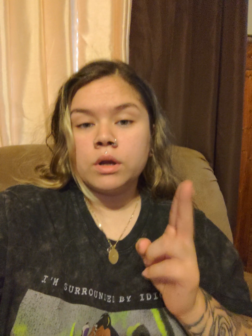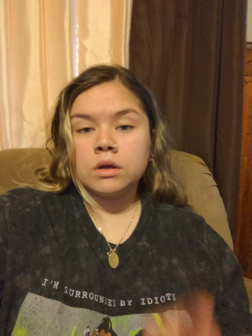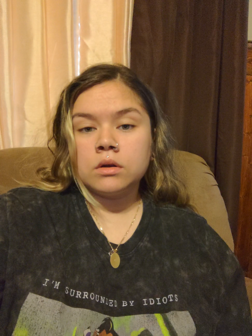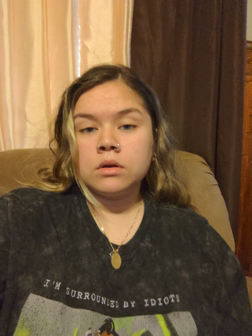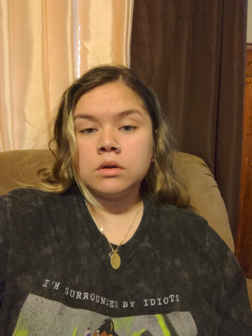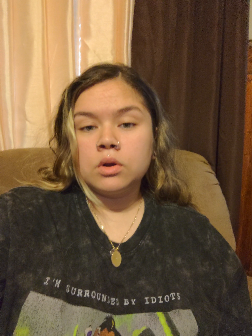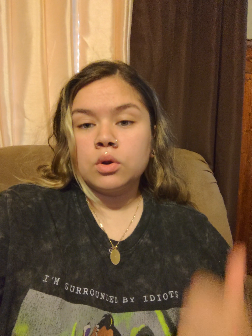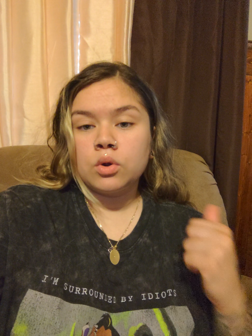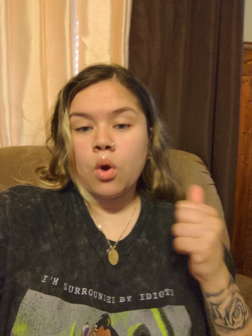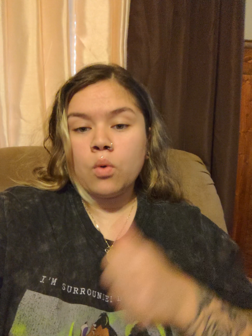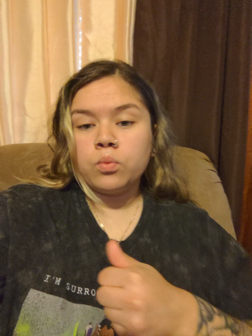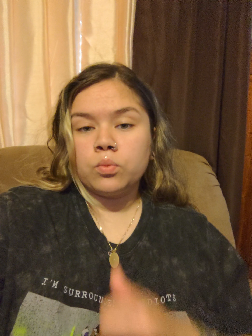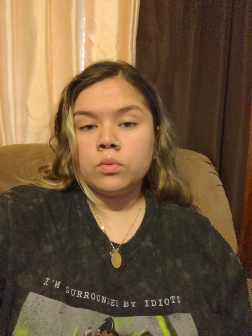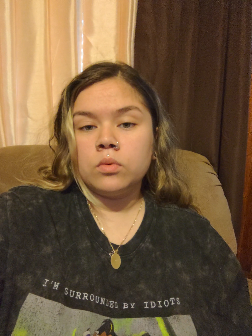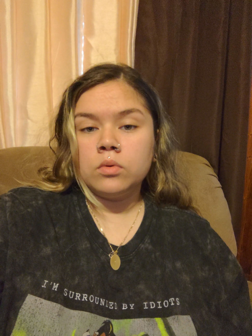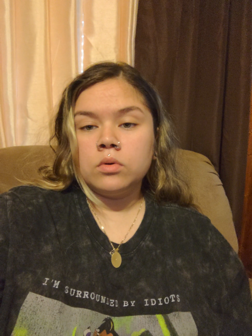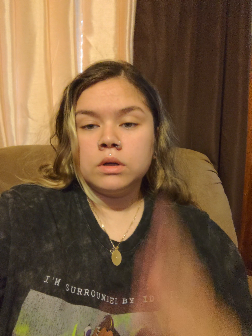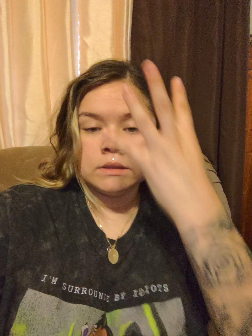coats